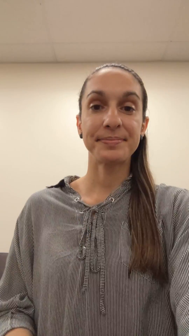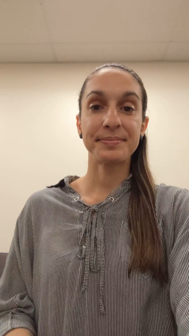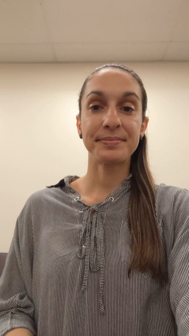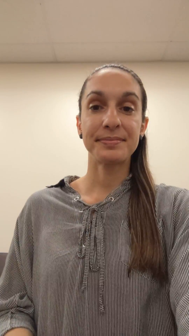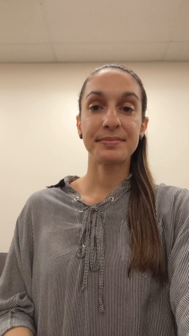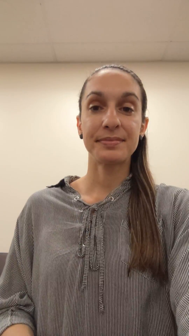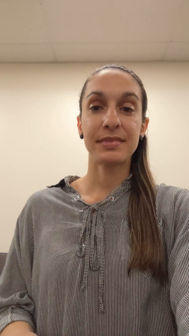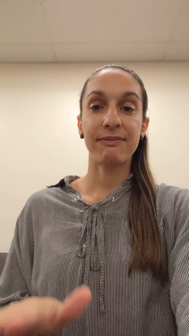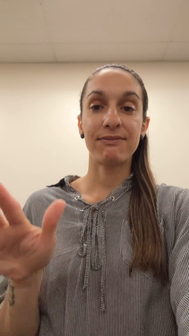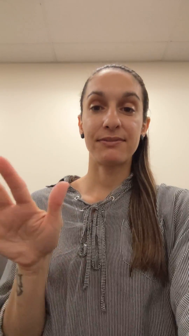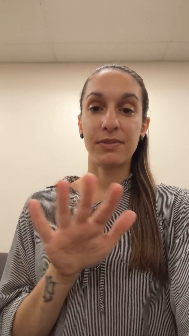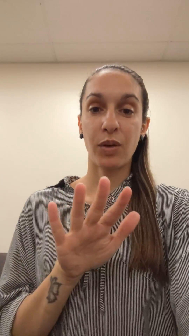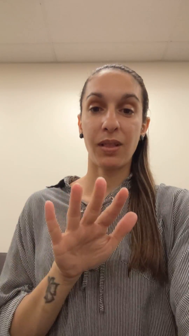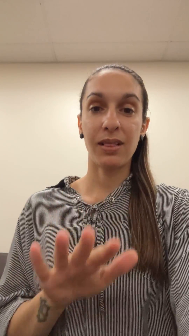full